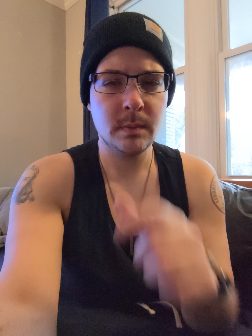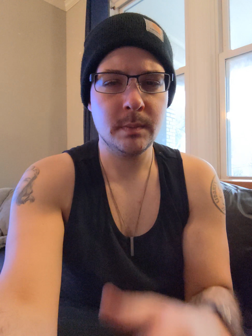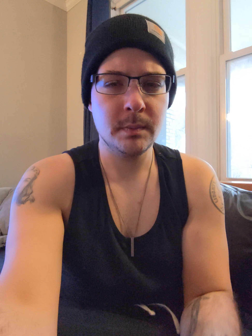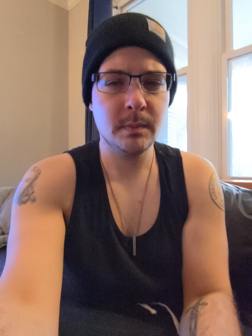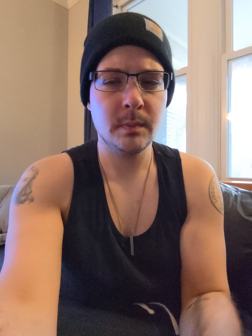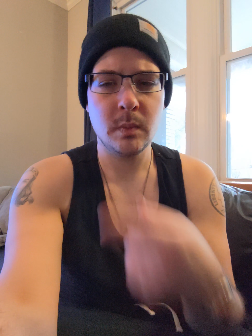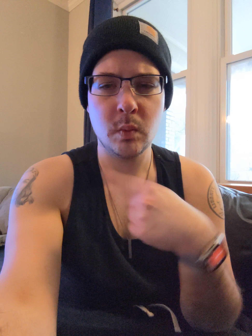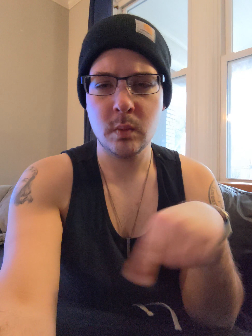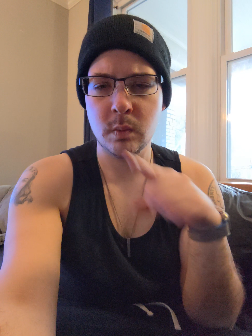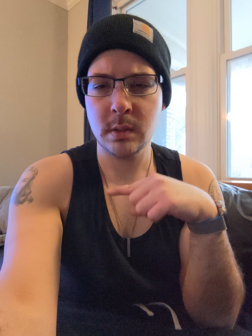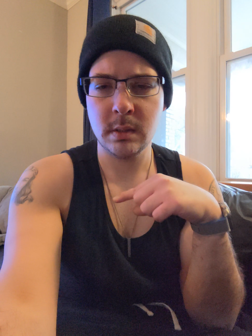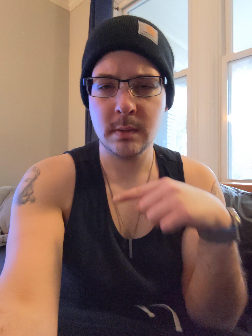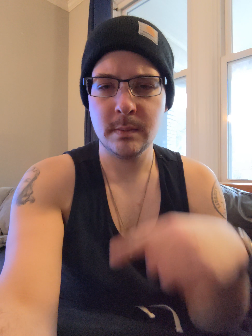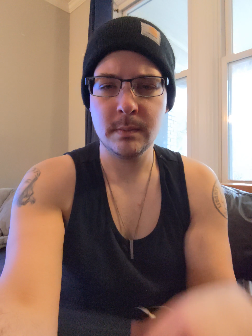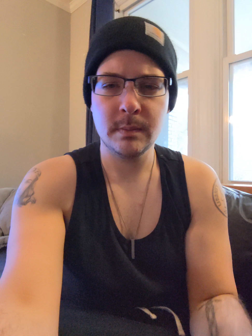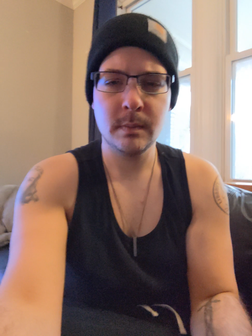we